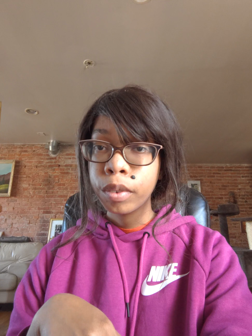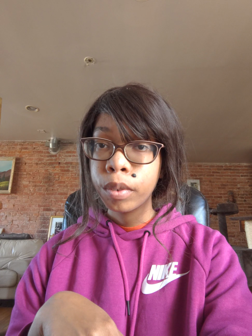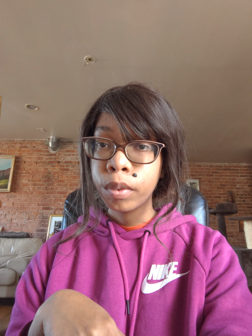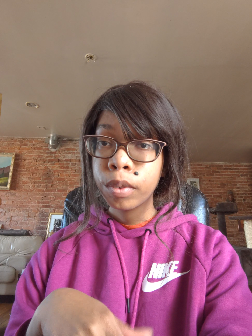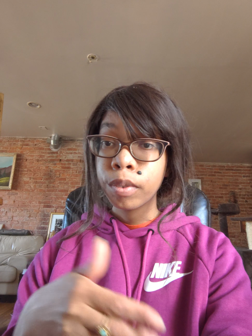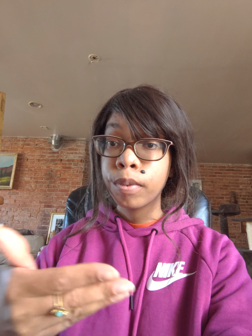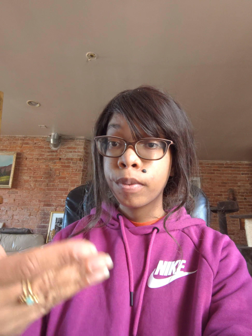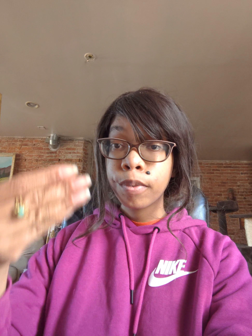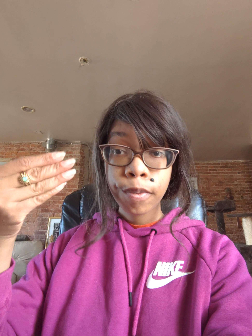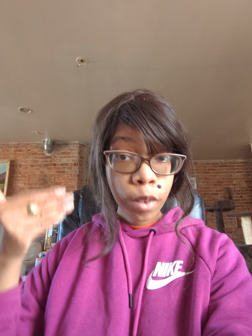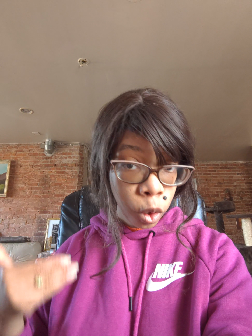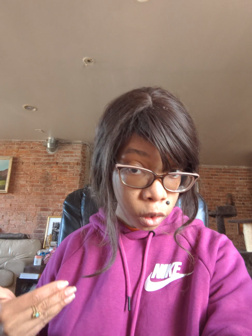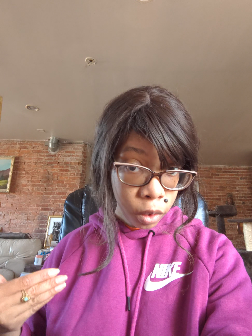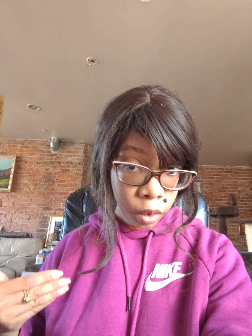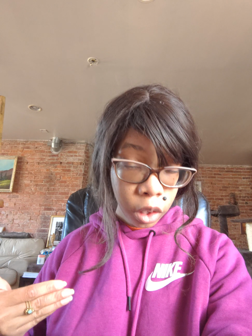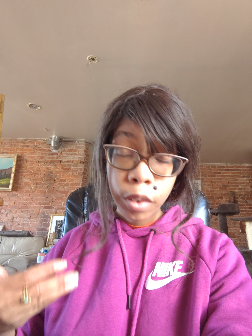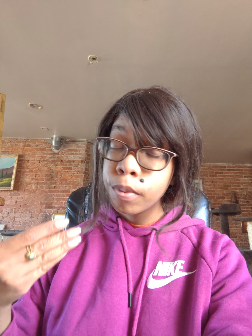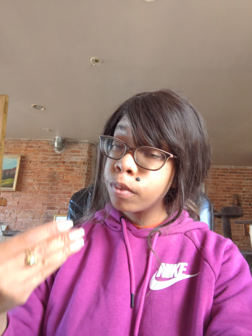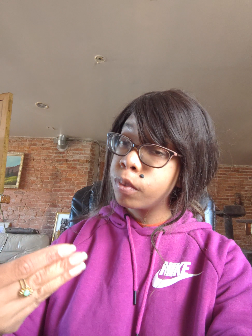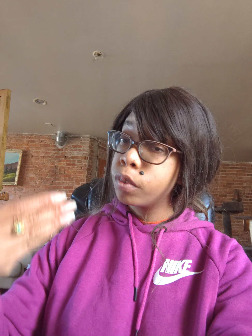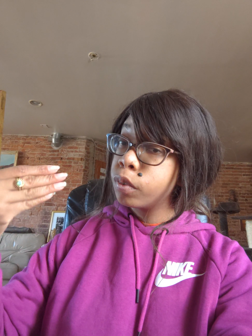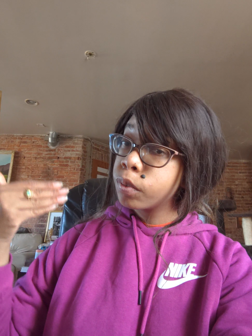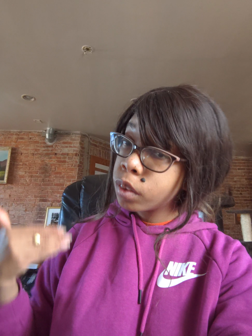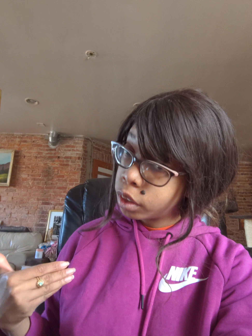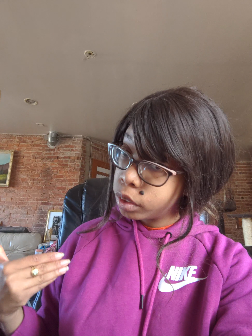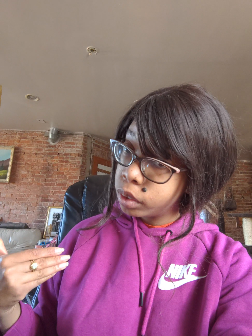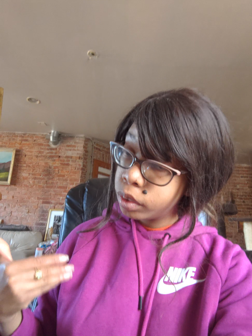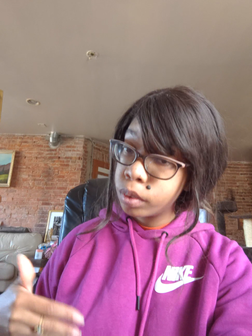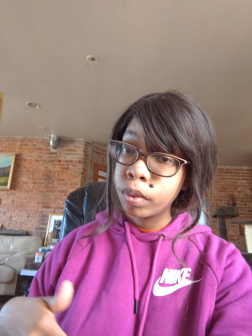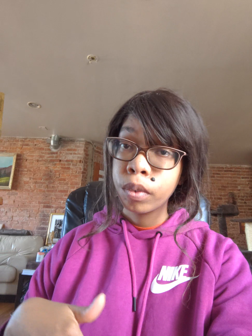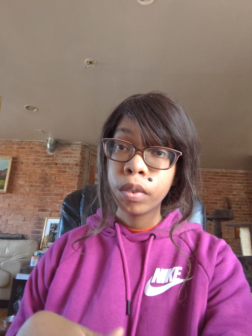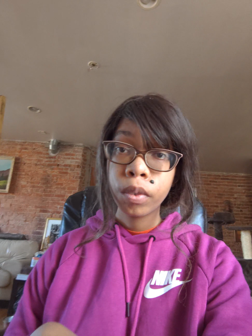before